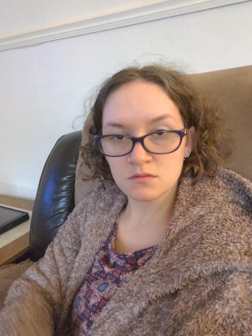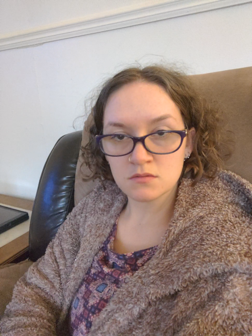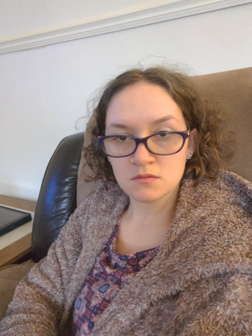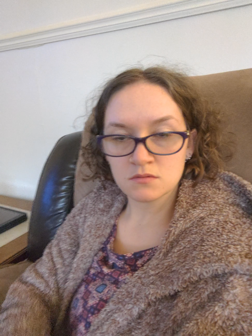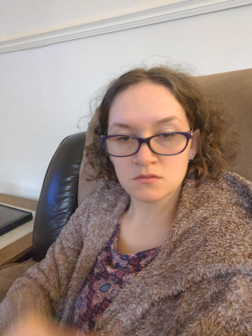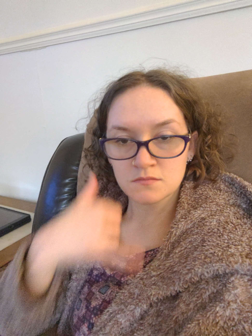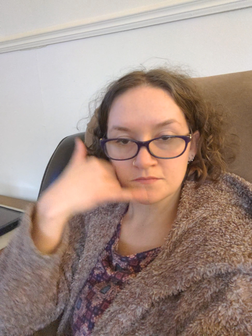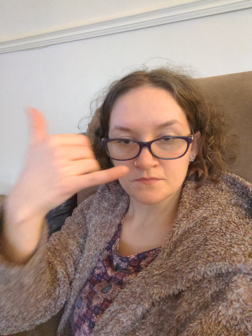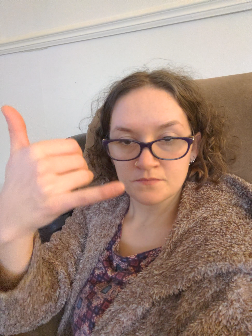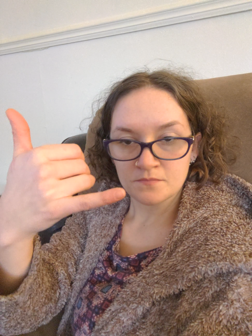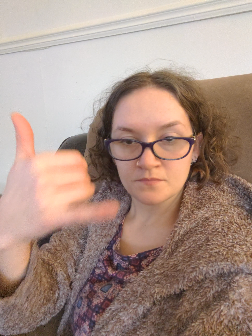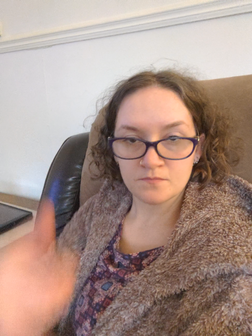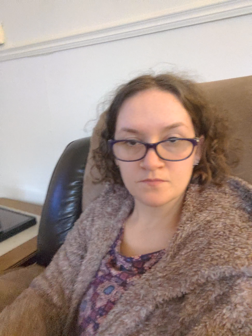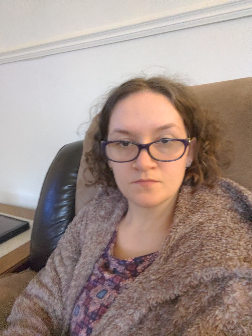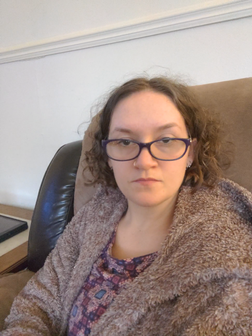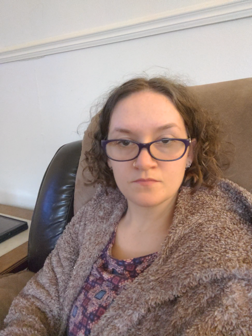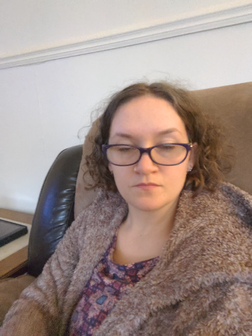call on the phone